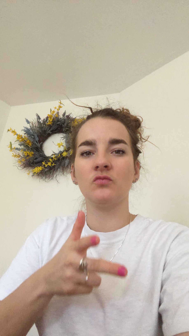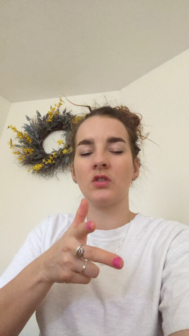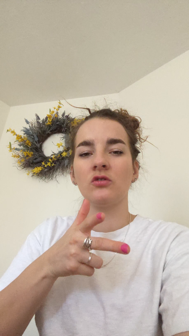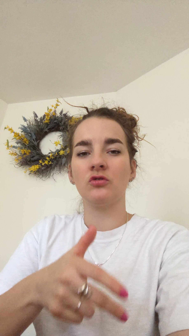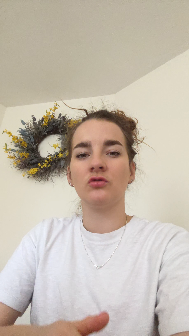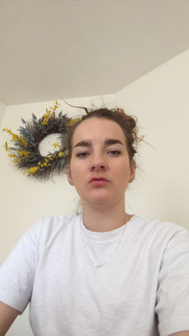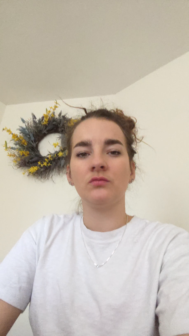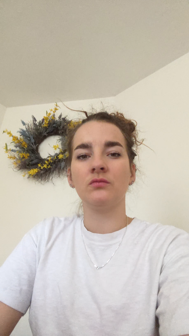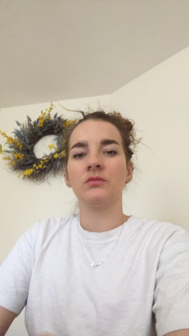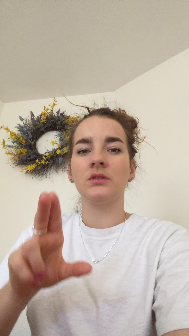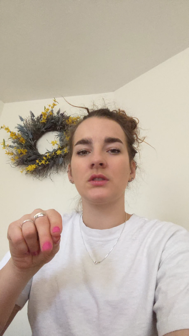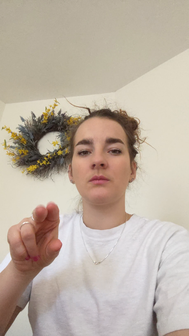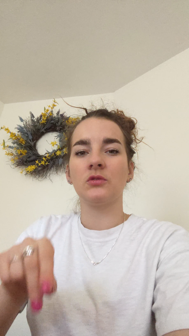diaper